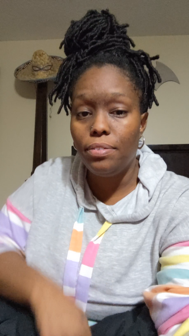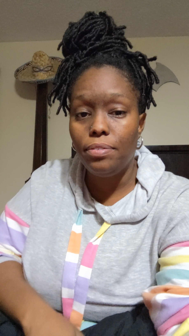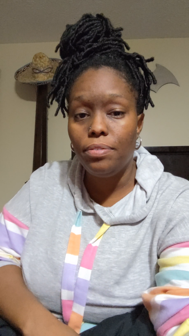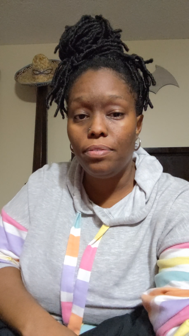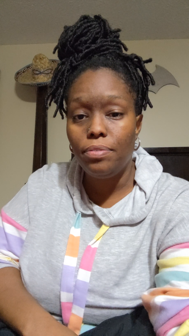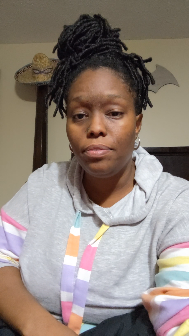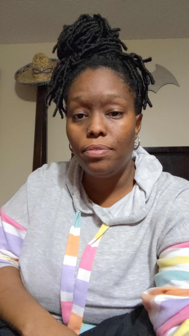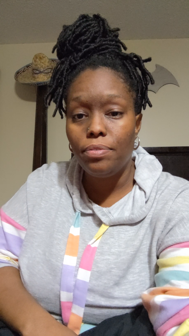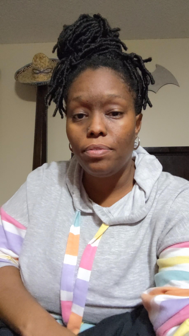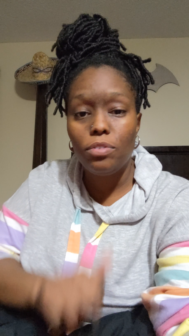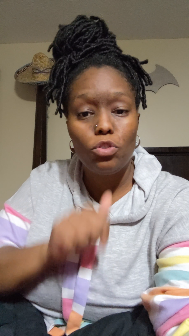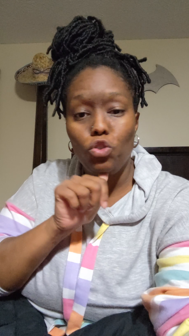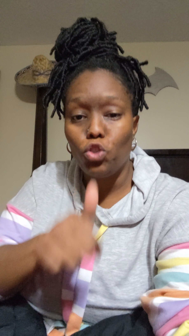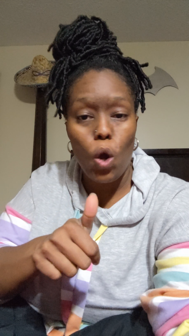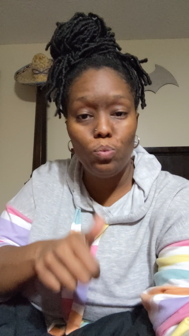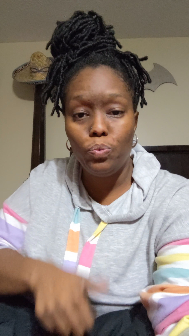don't